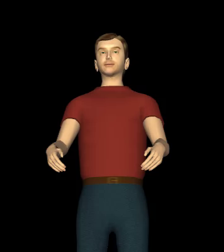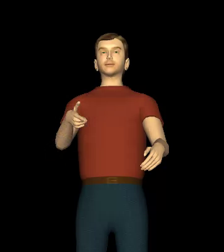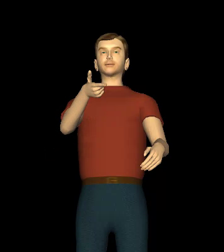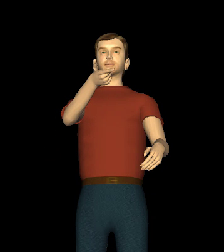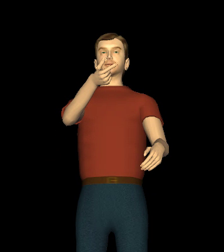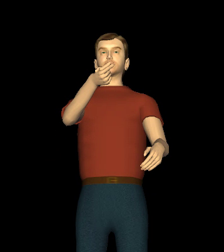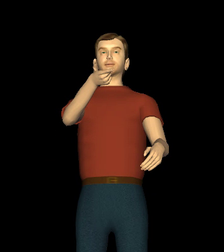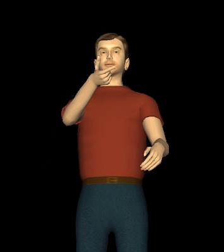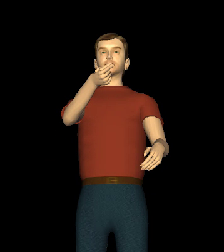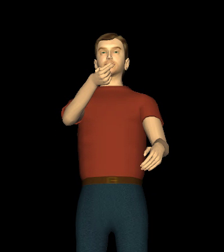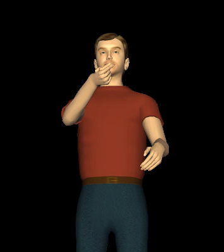زوج